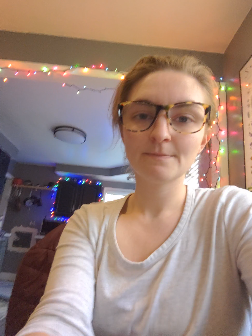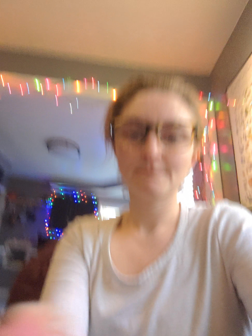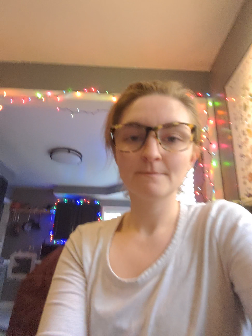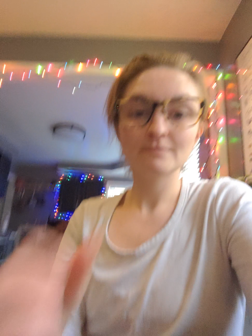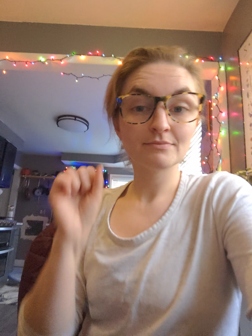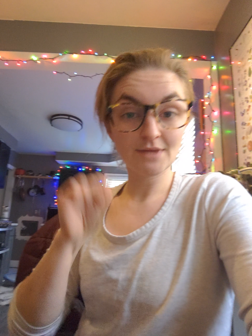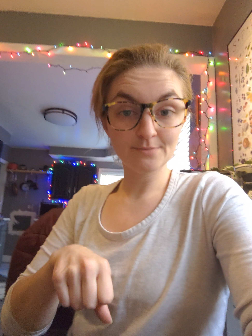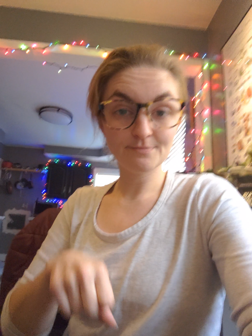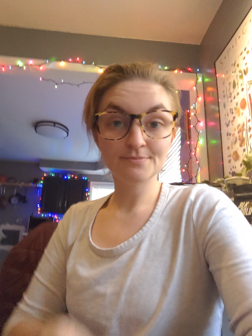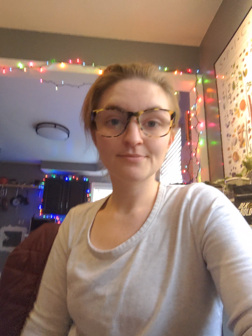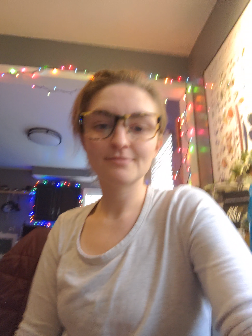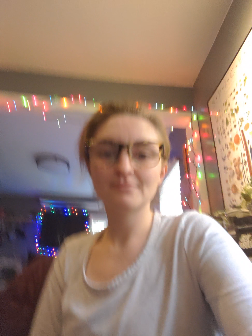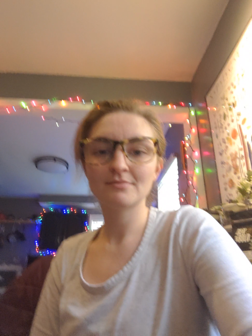can